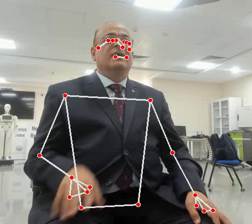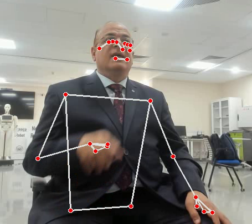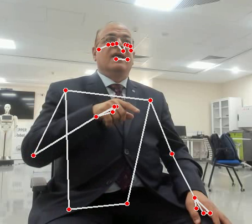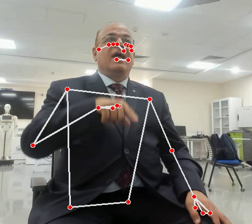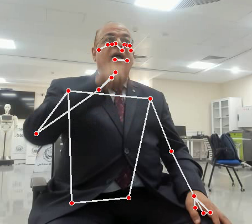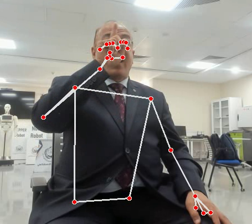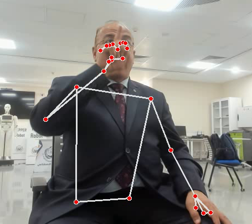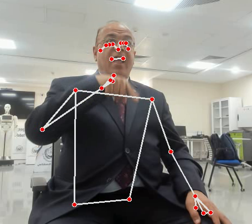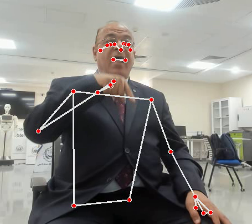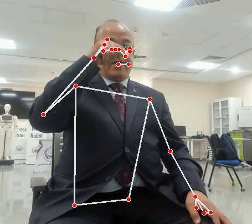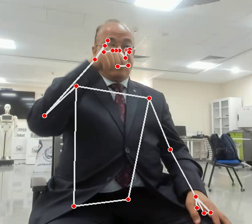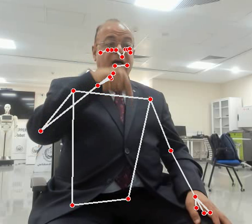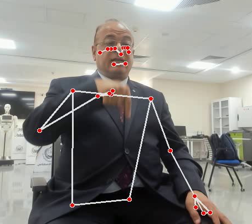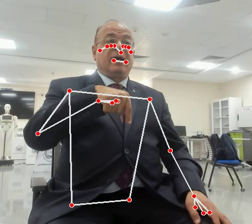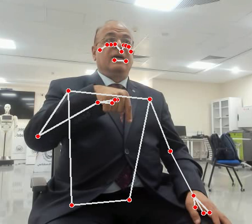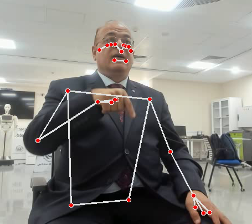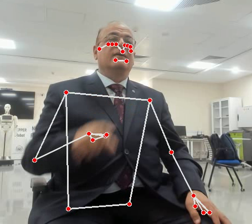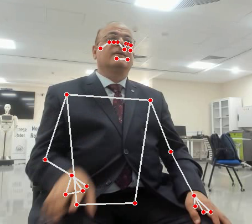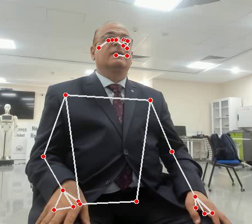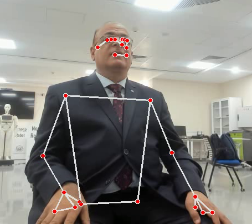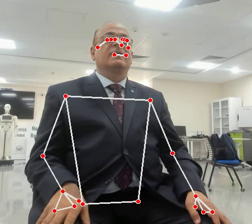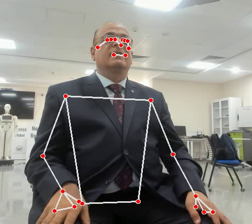elnhrda